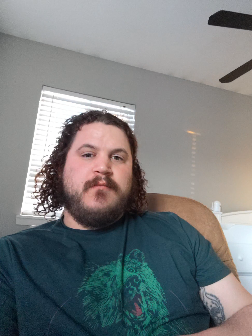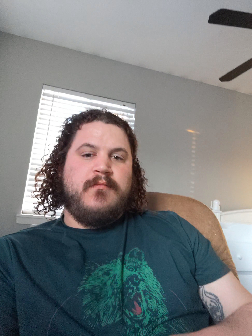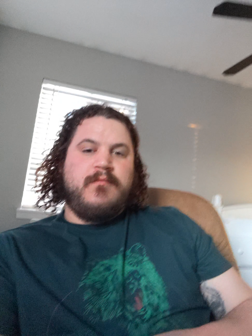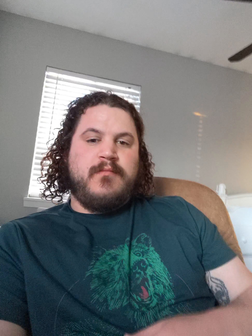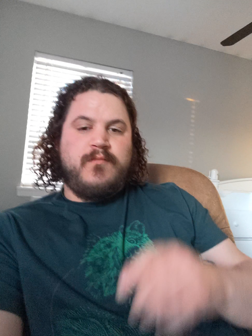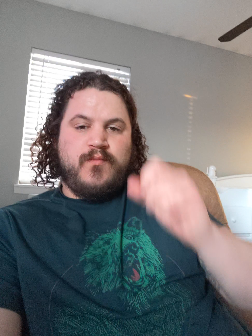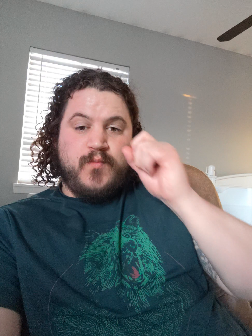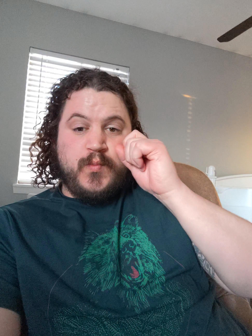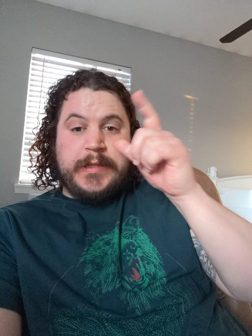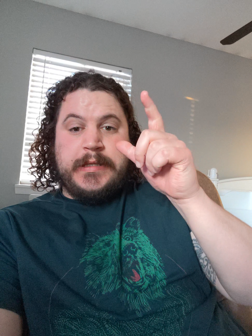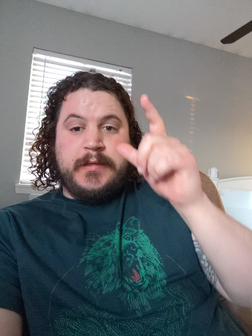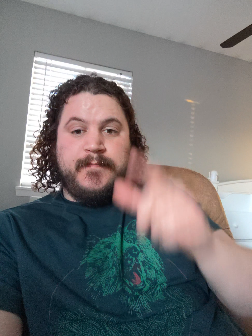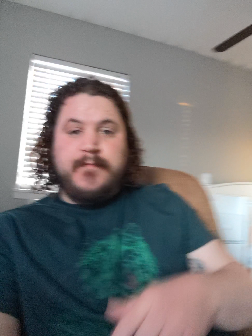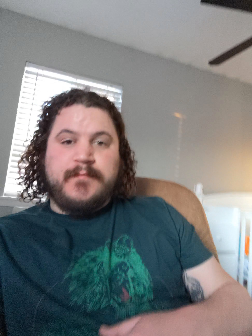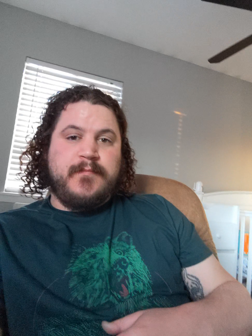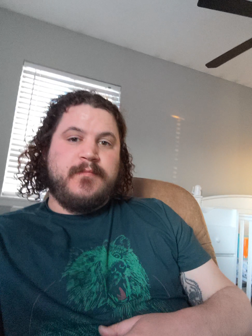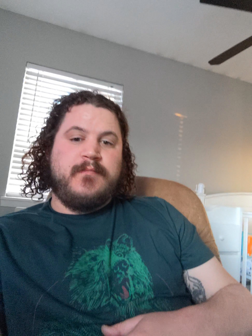wake